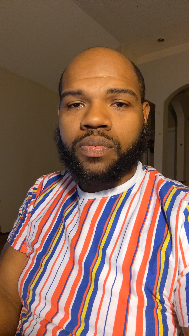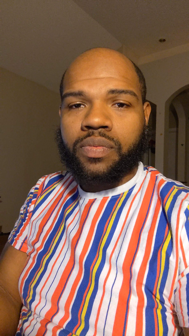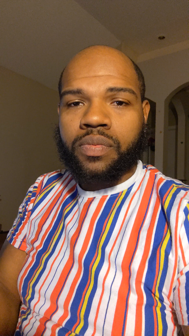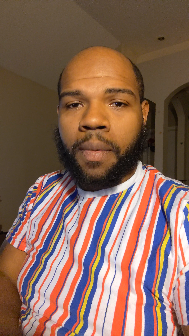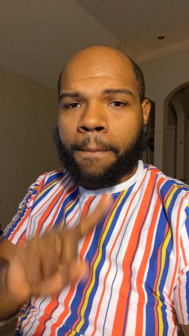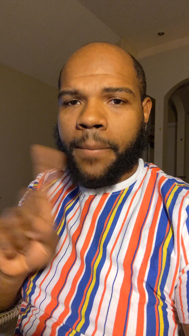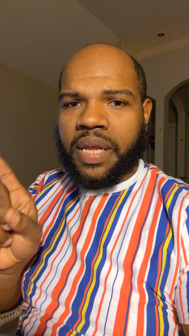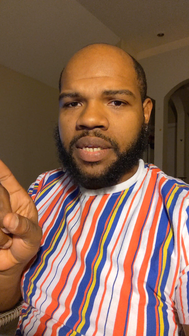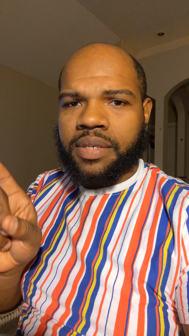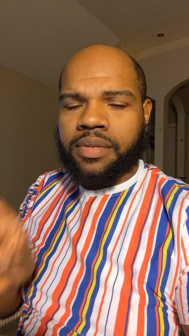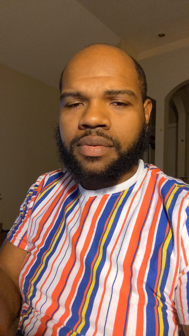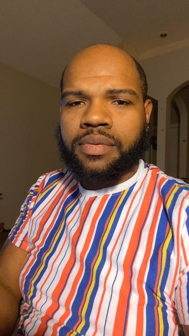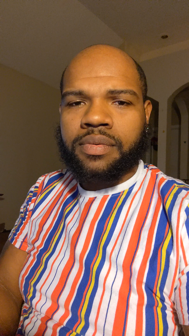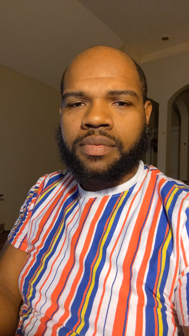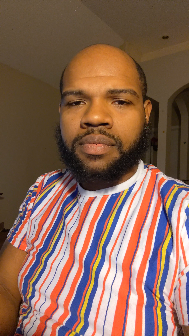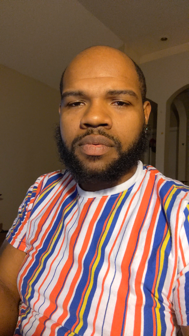but